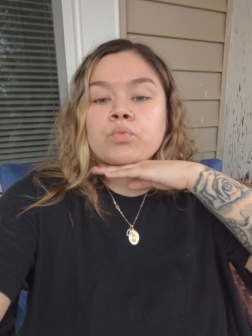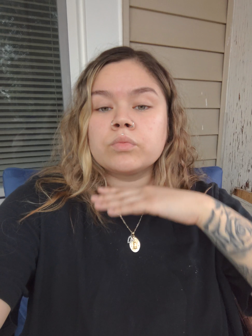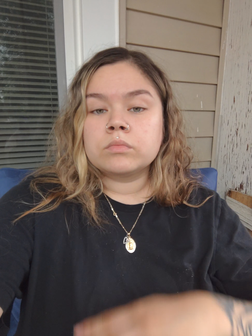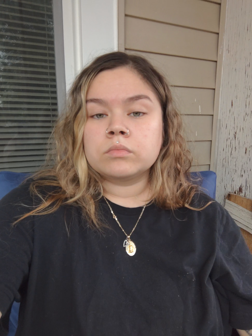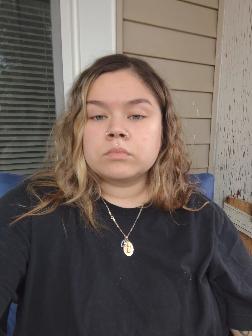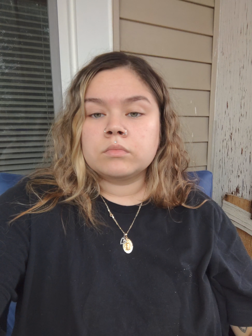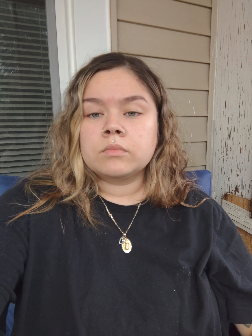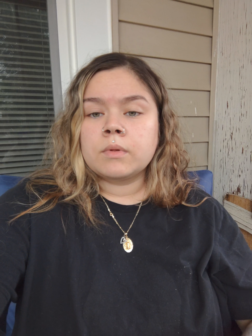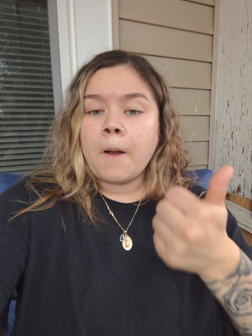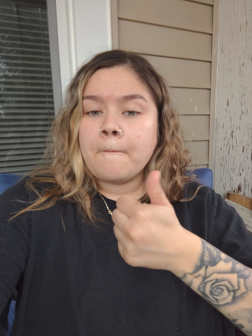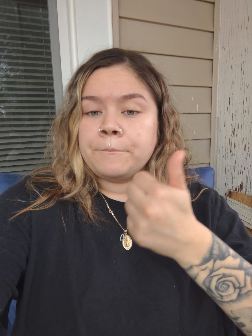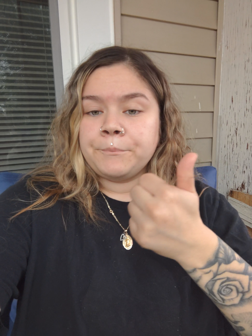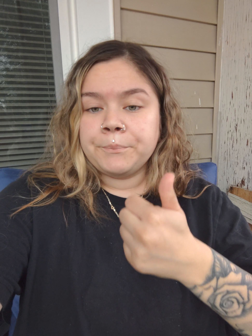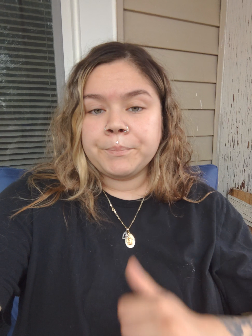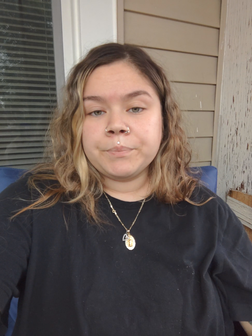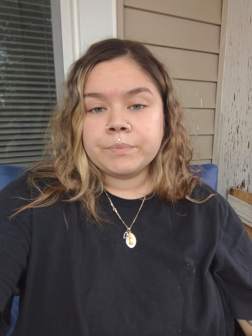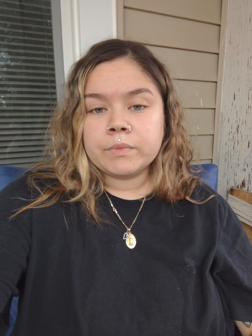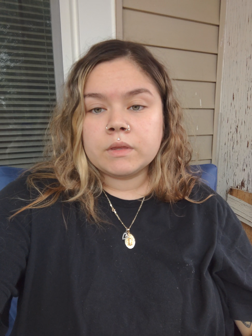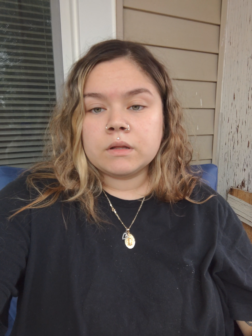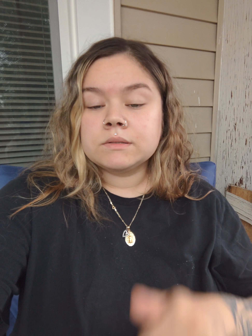help